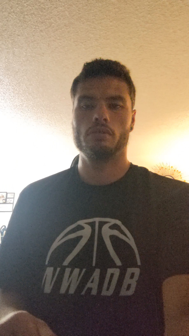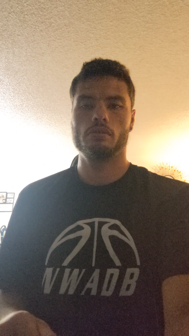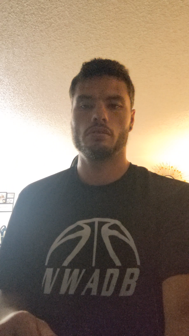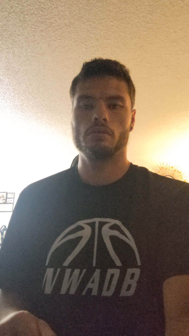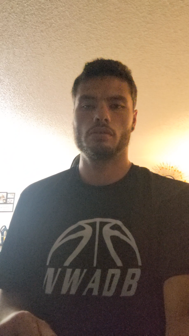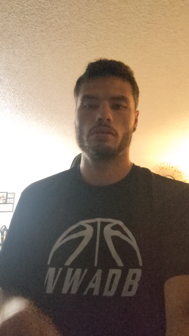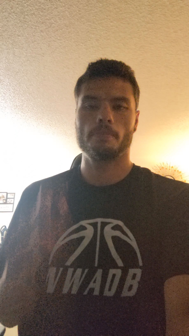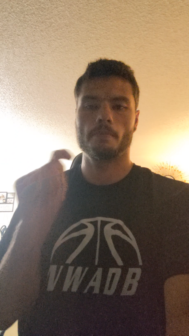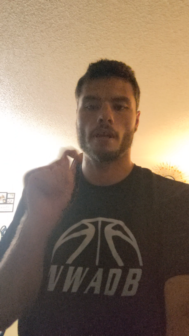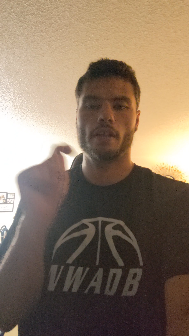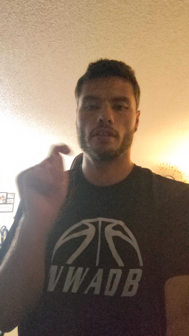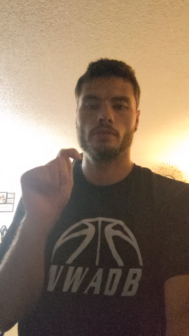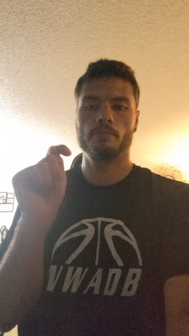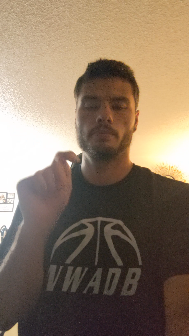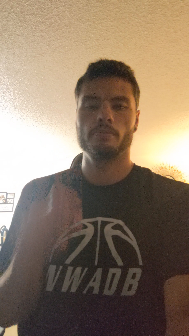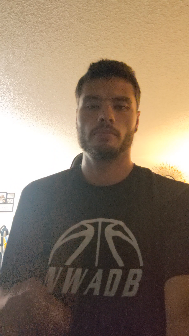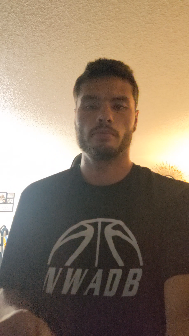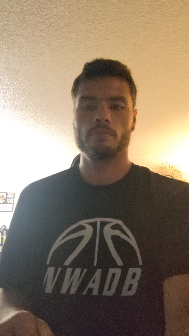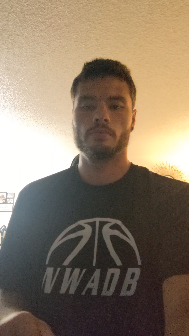bathroom